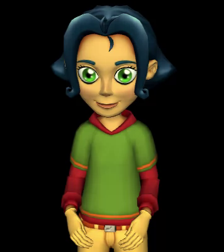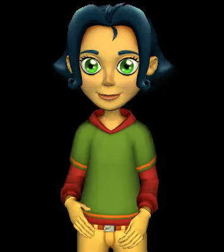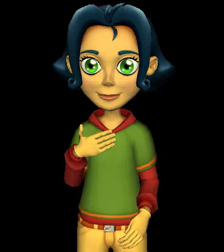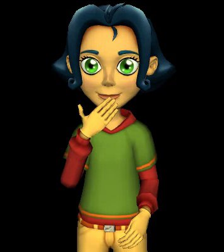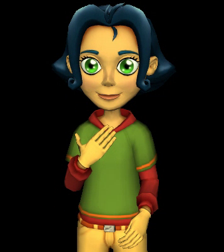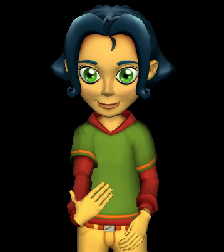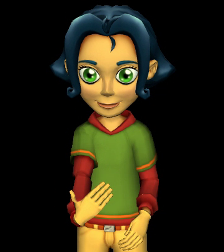يحيي